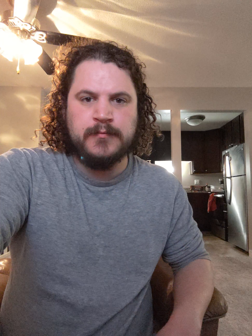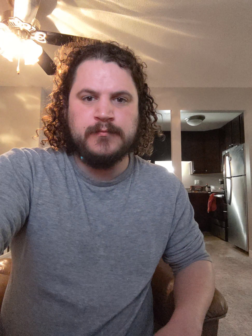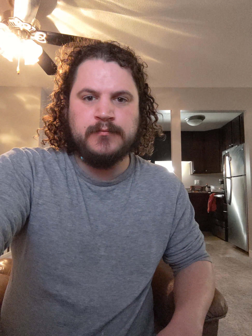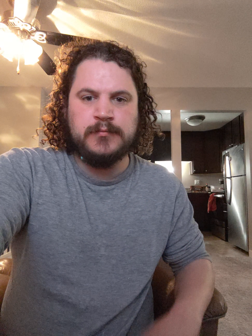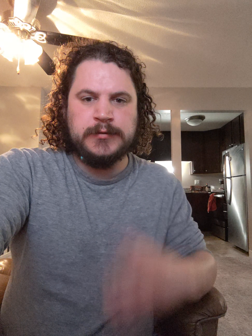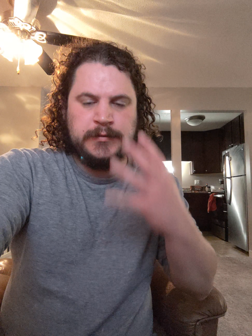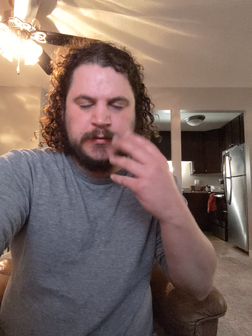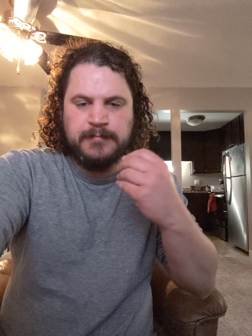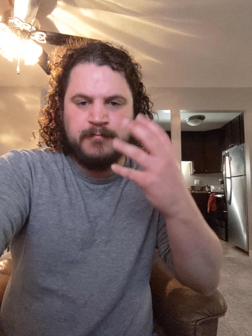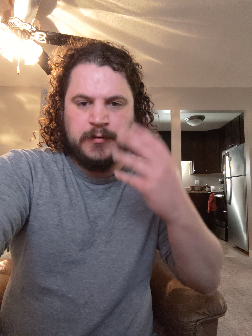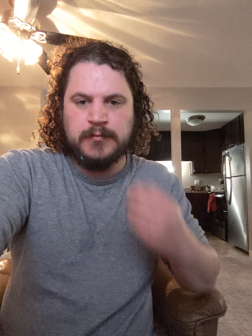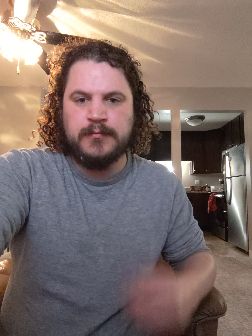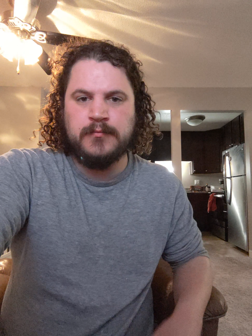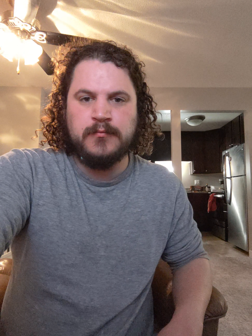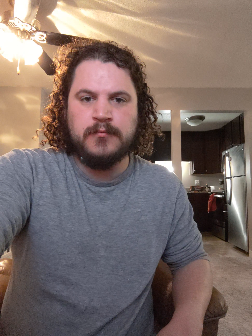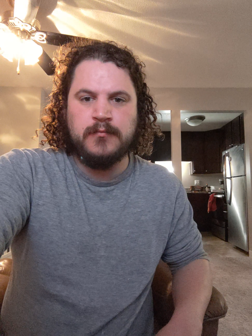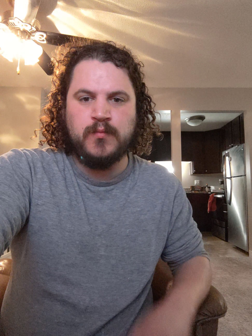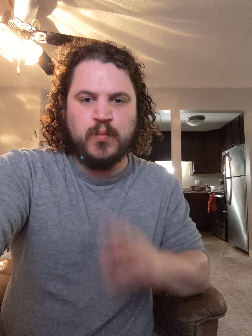sleepy